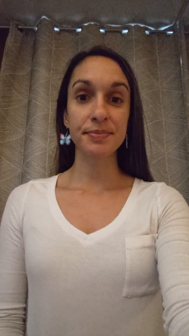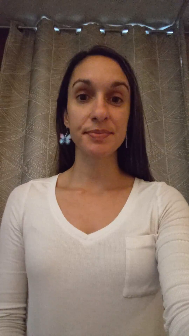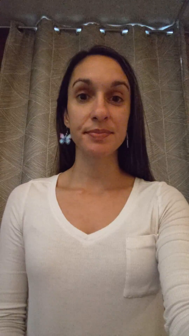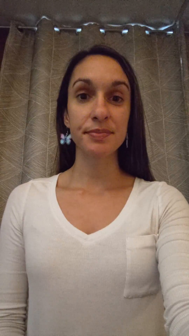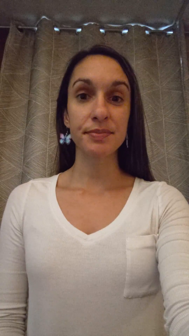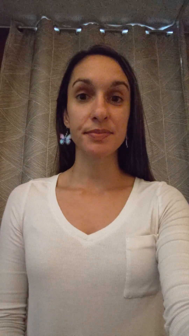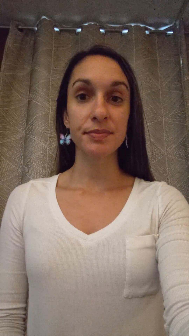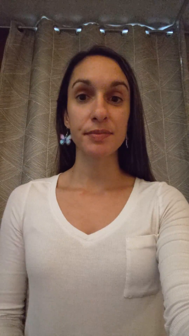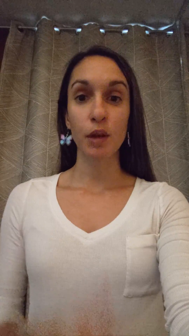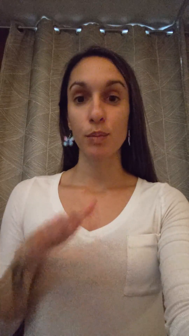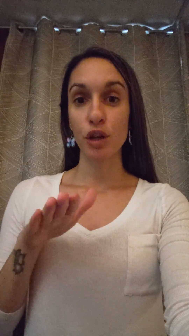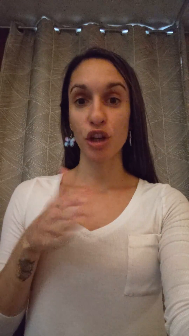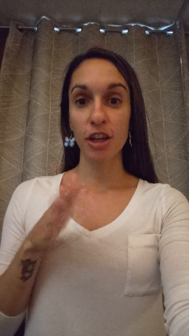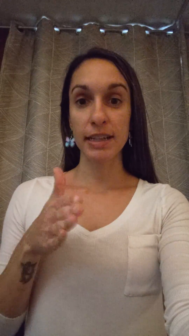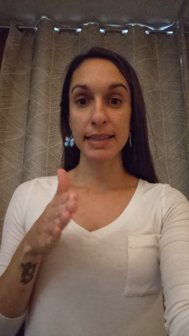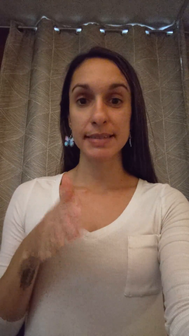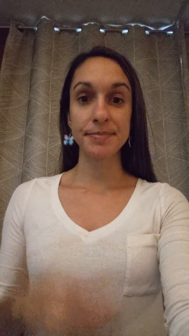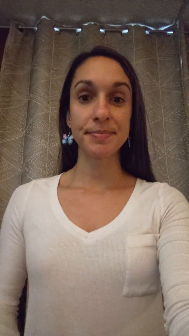cook